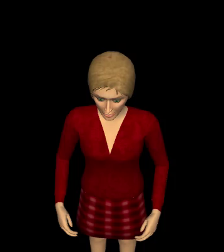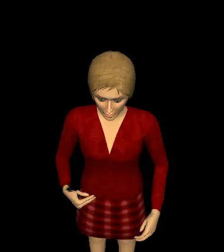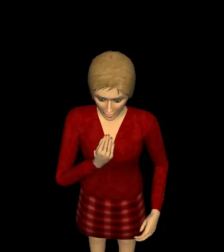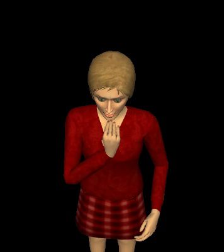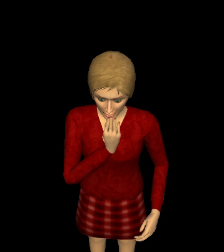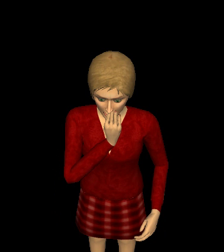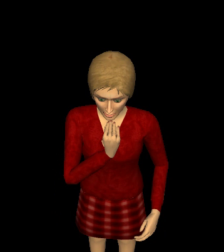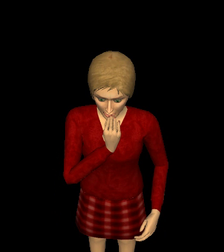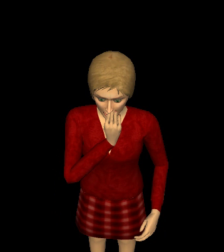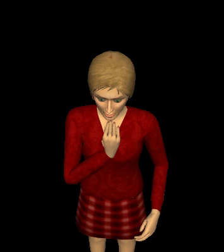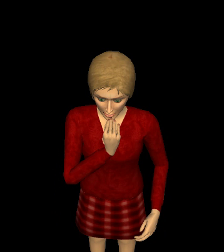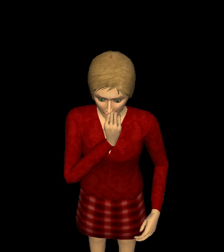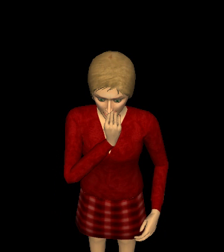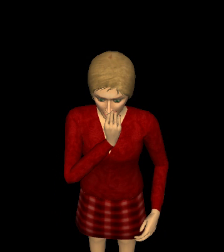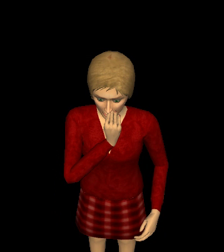طعام